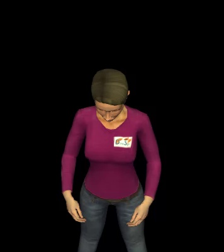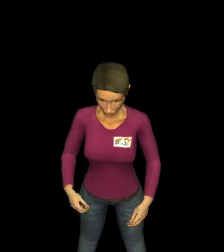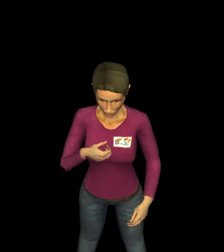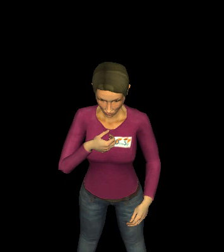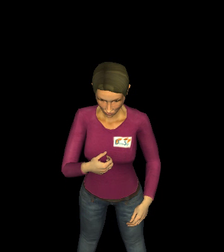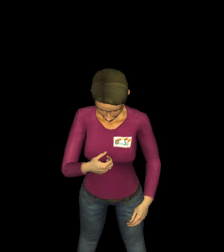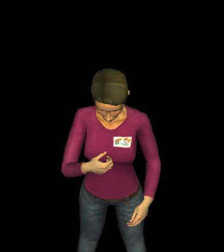غني